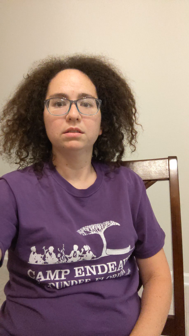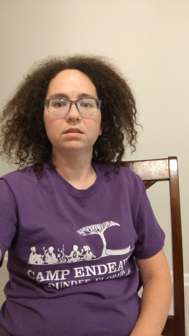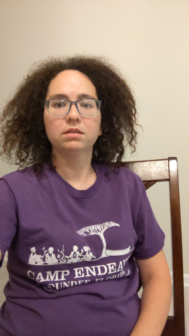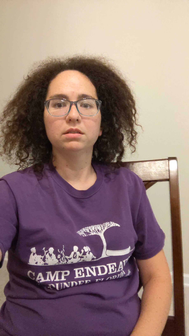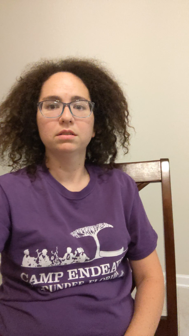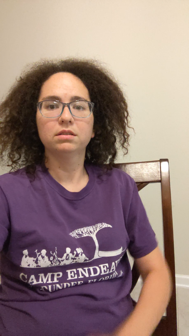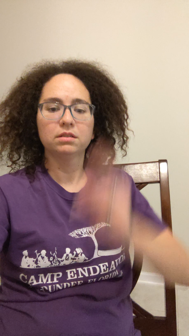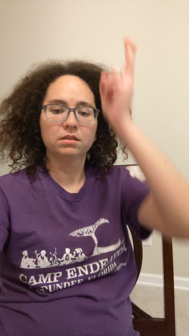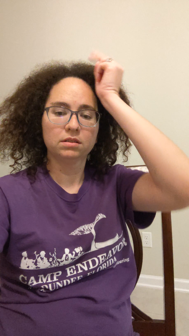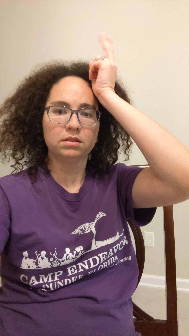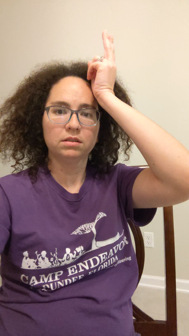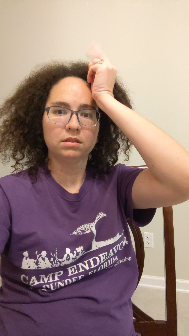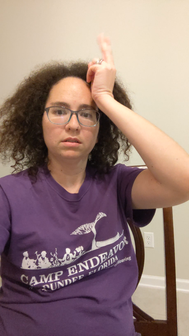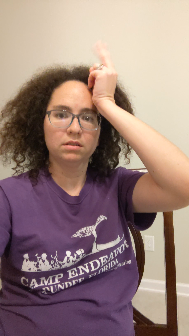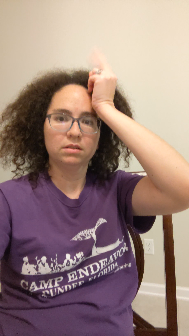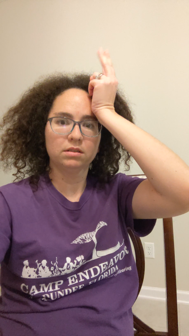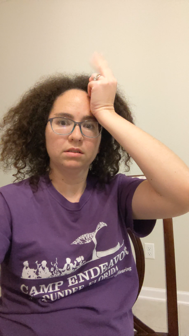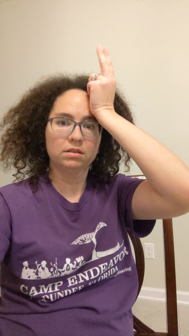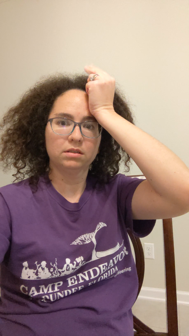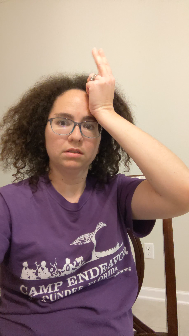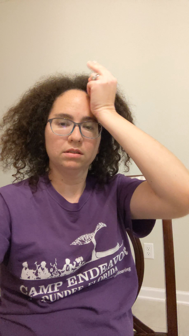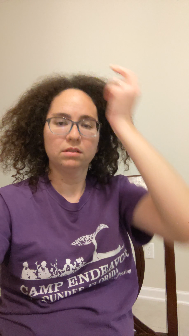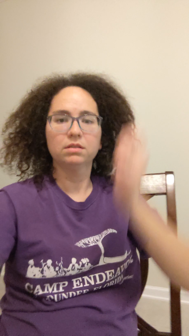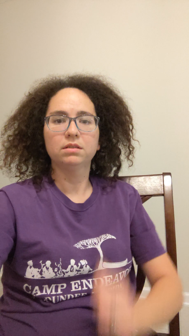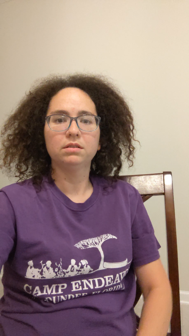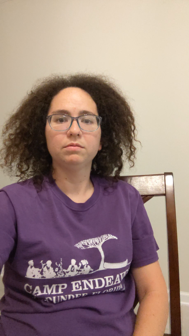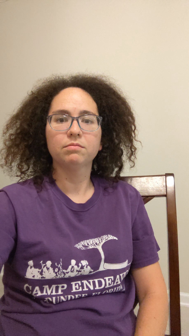rabbit